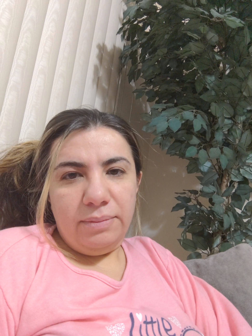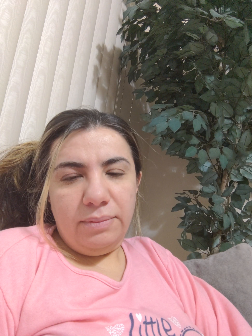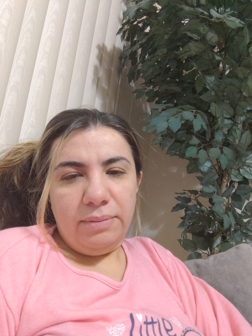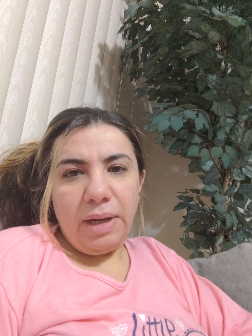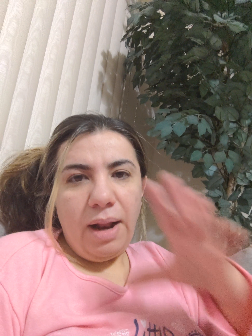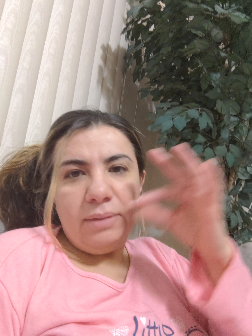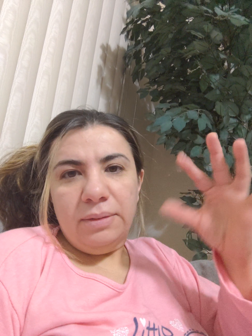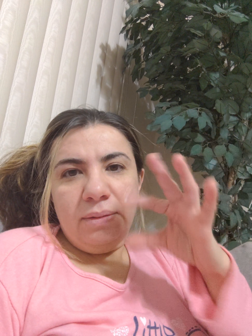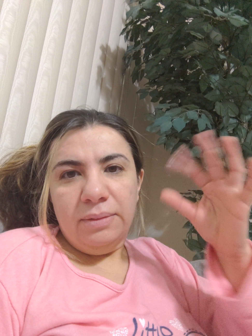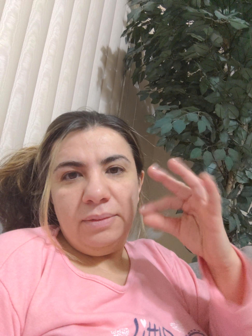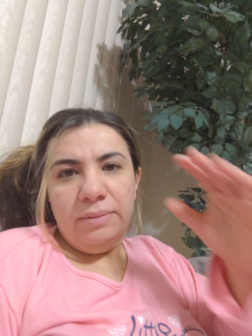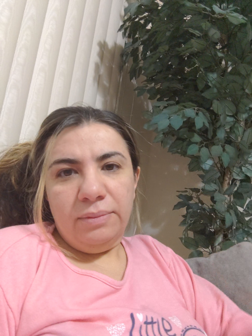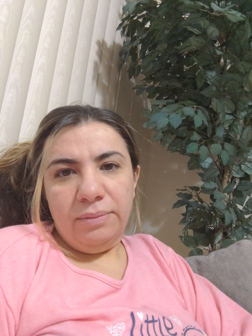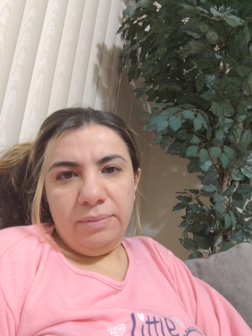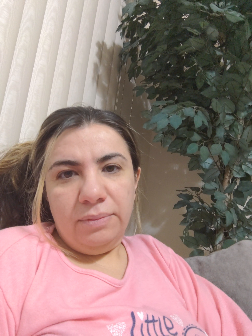cat